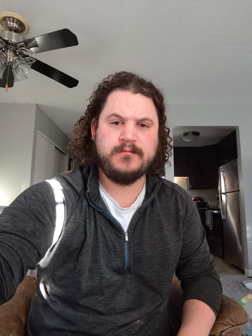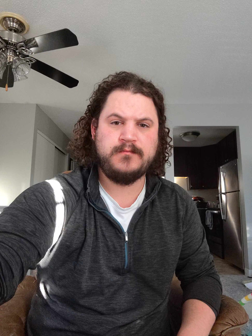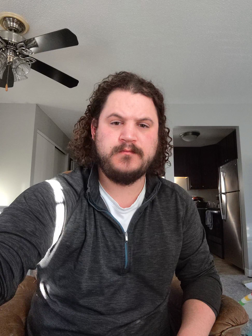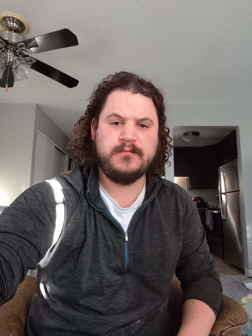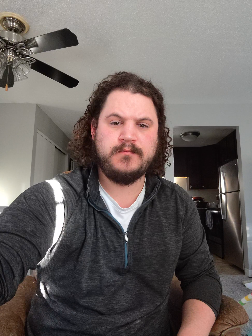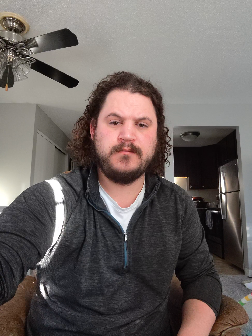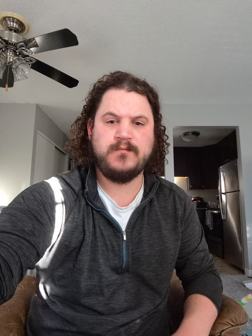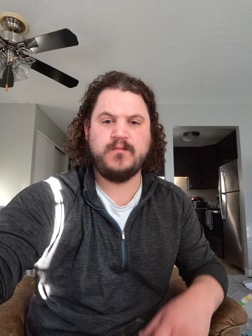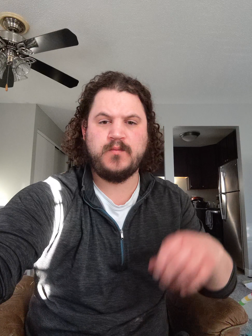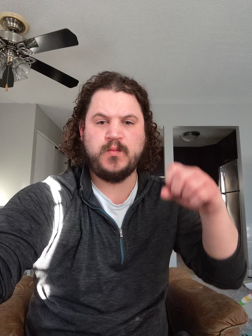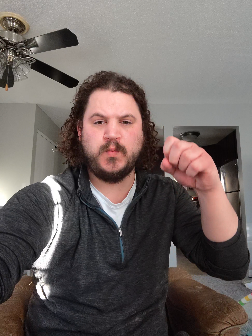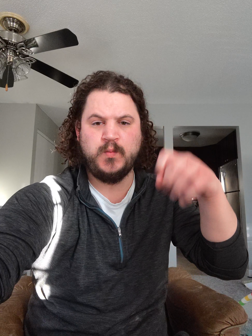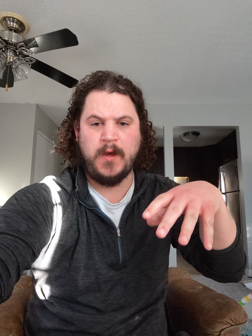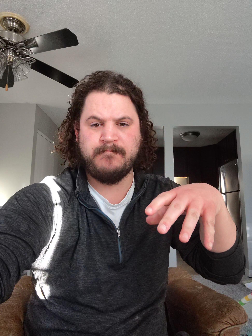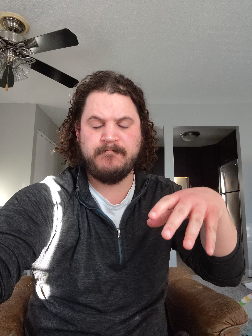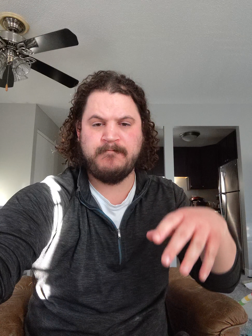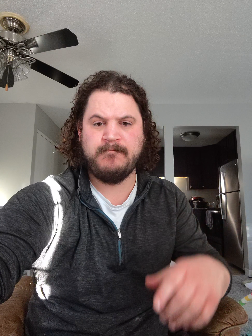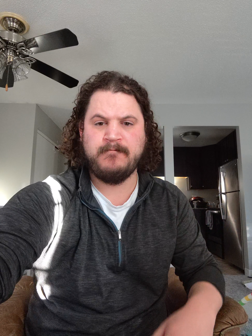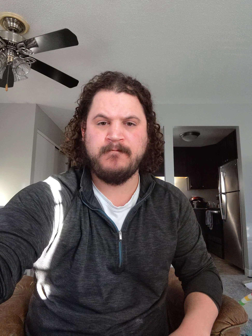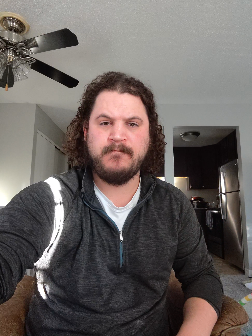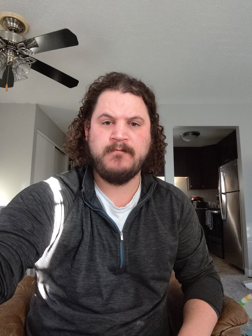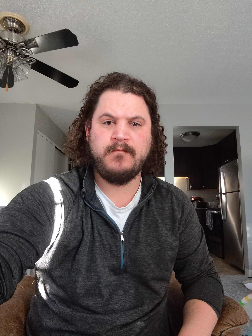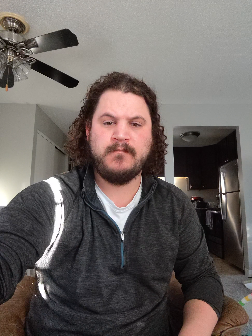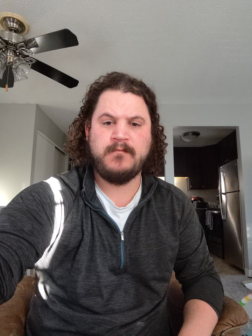drop